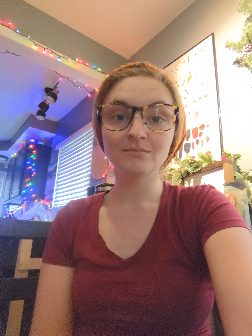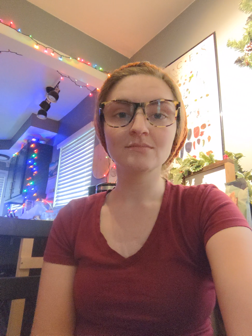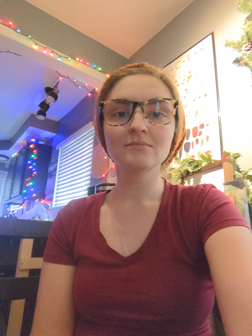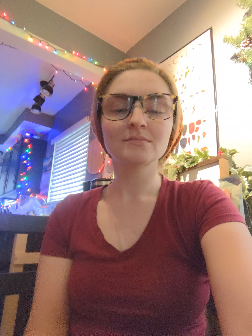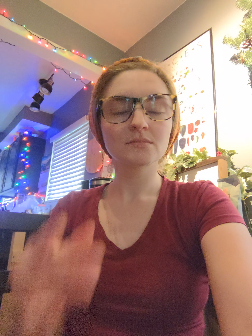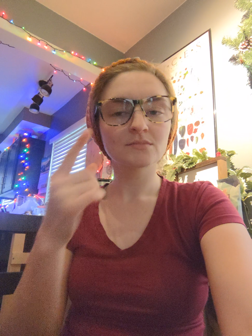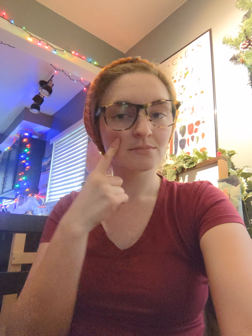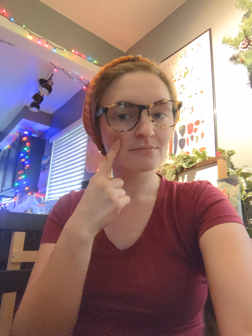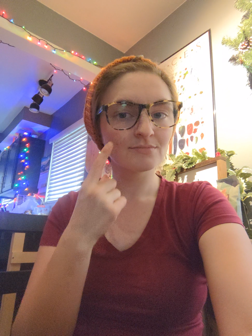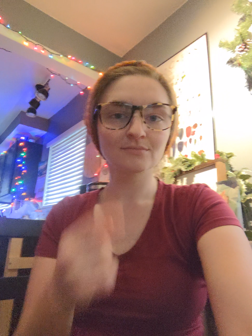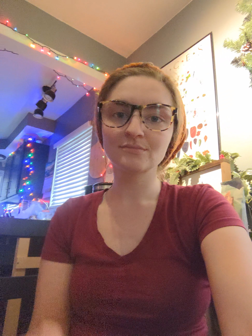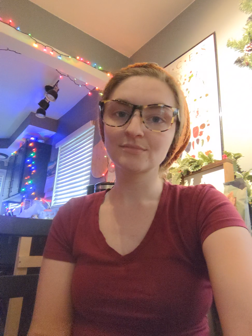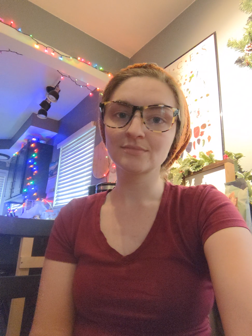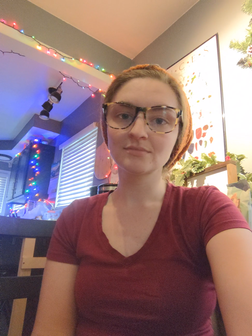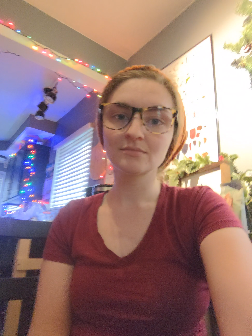cheek